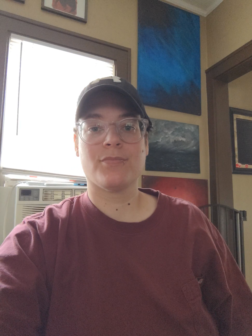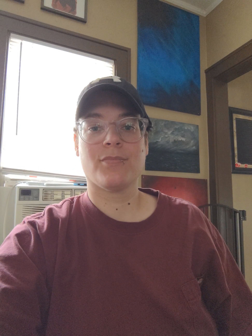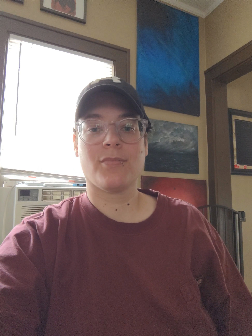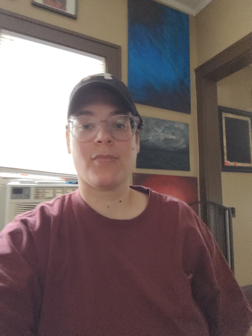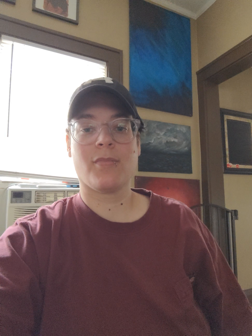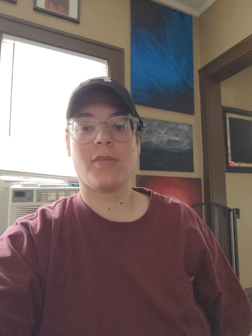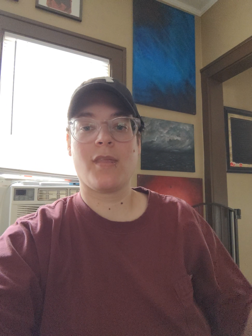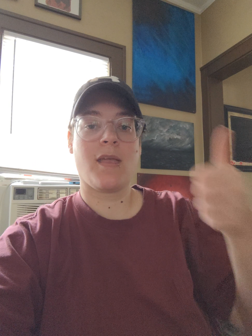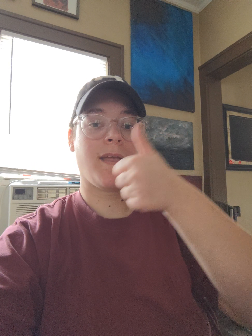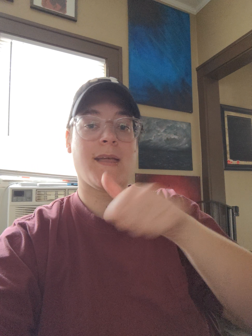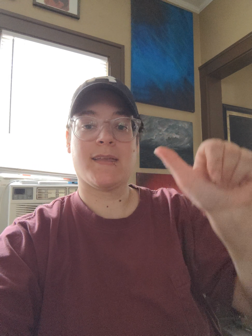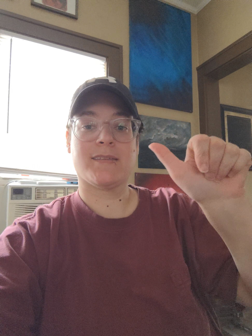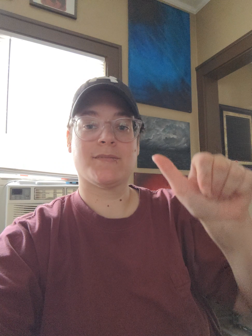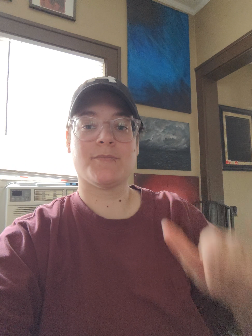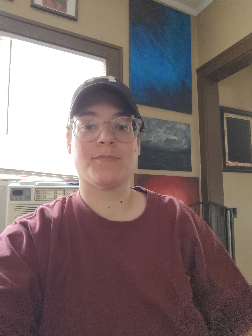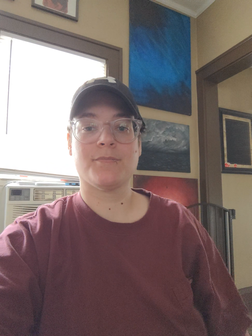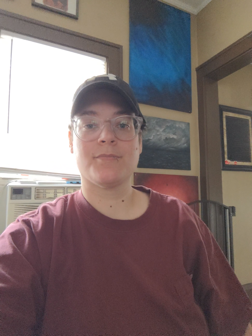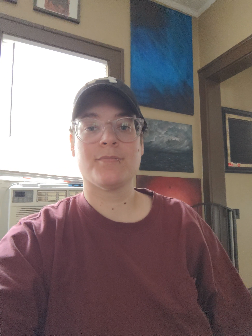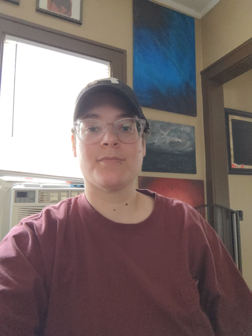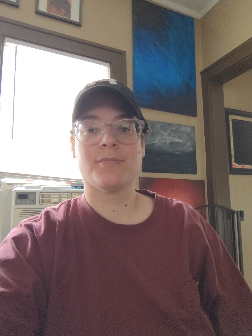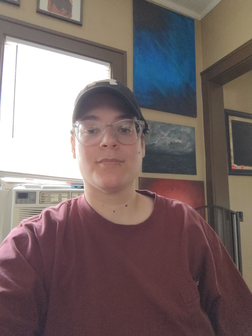any